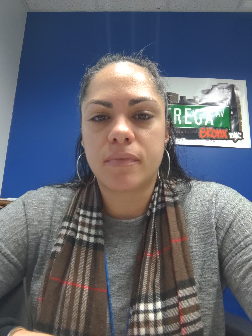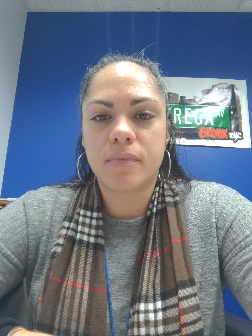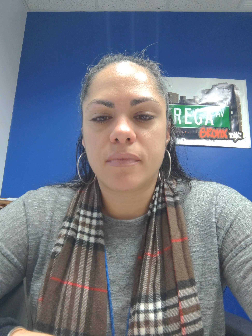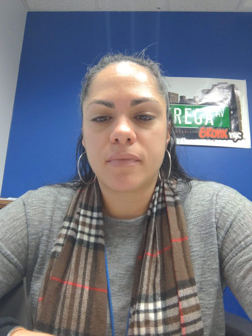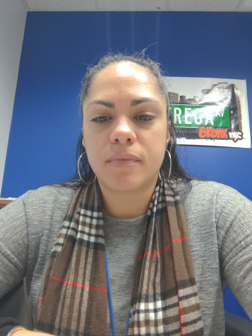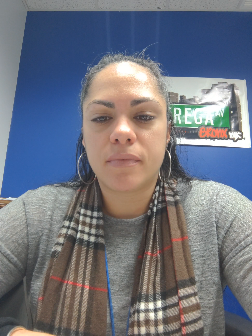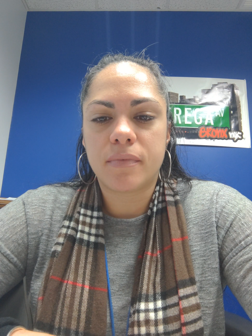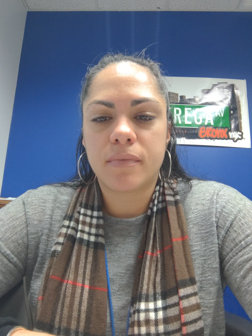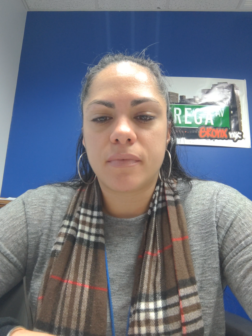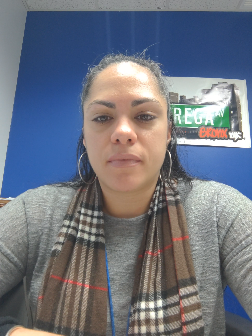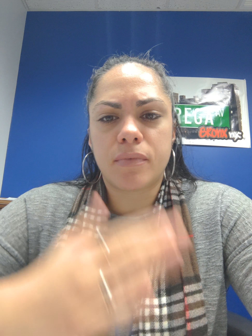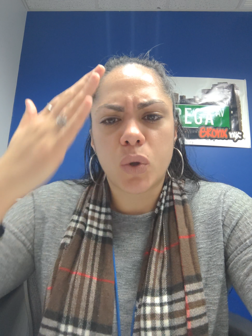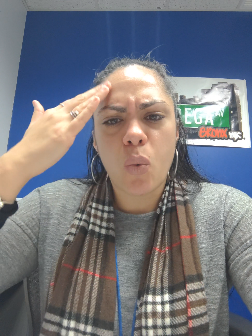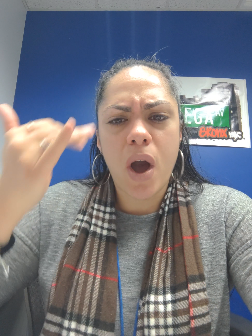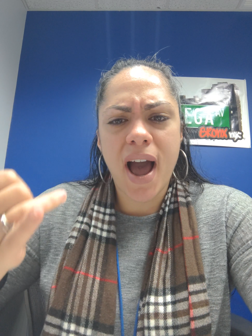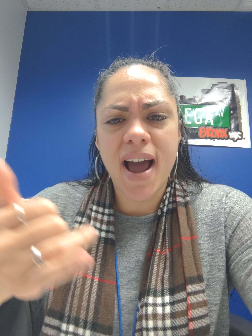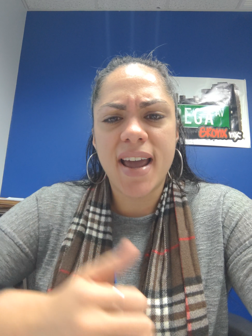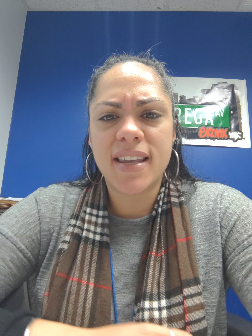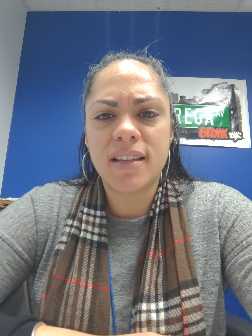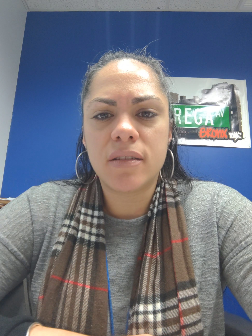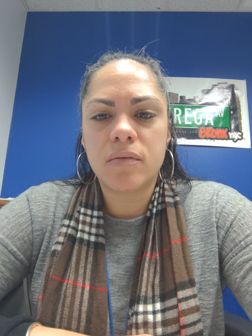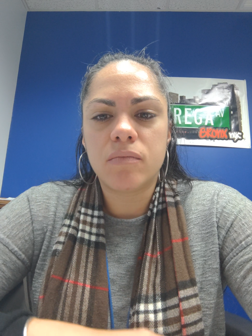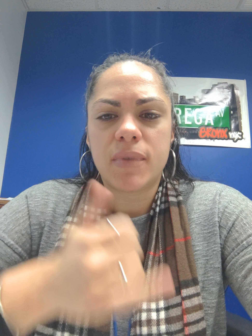why